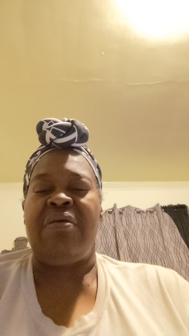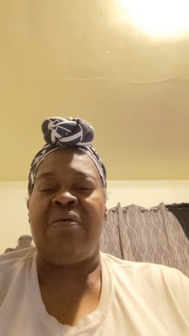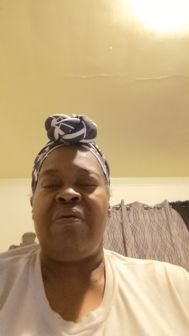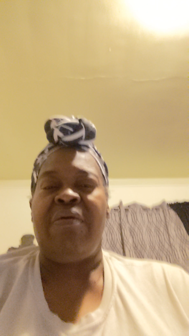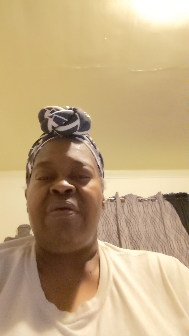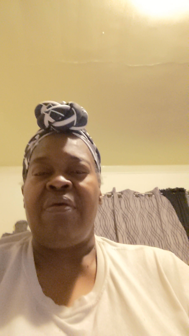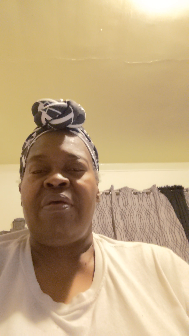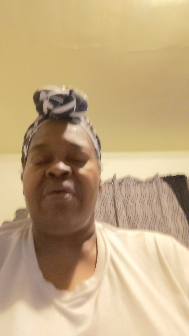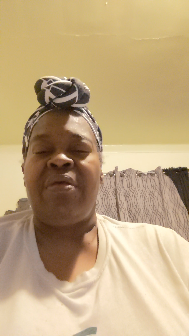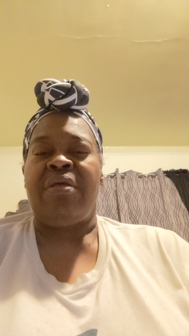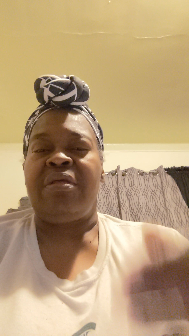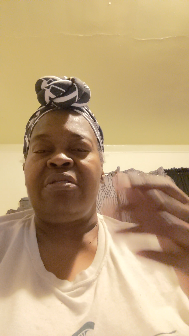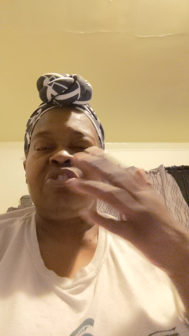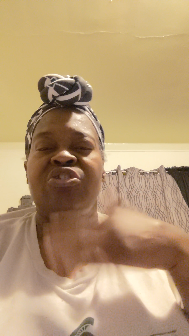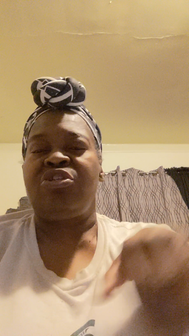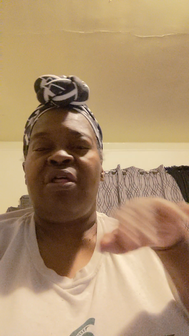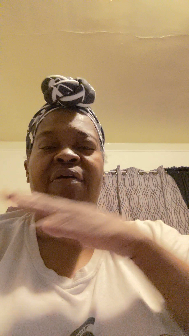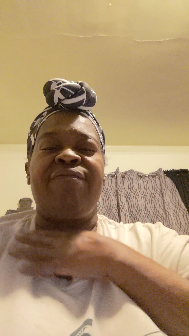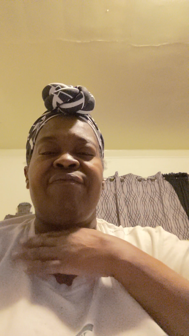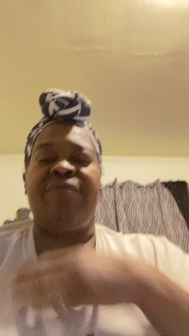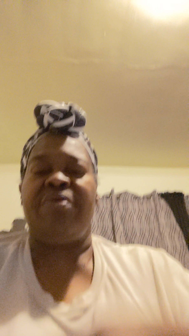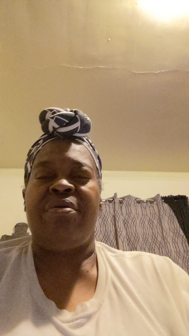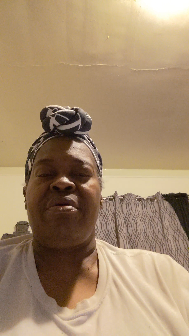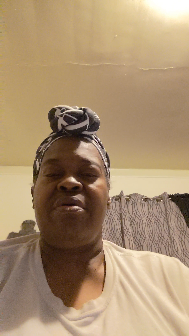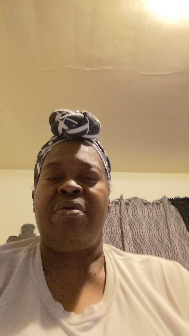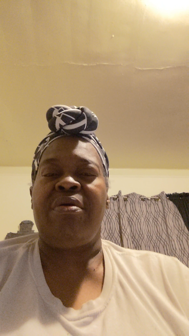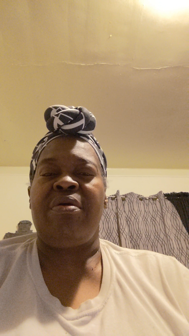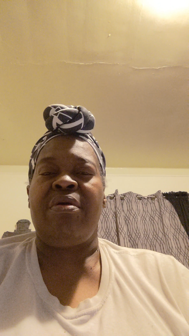scarf